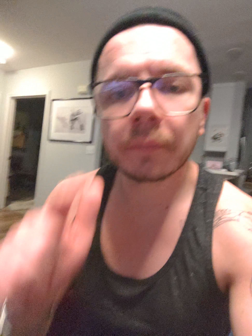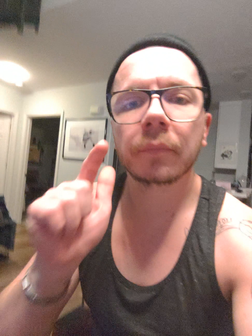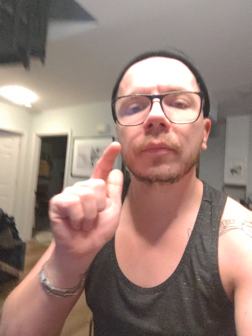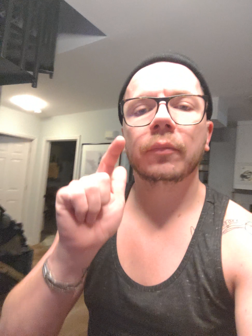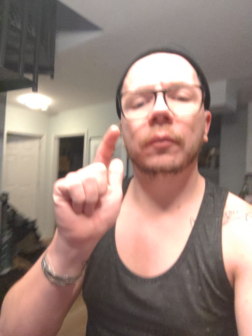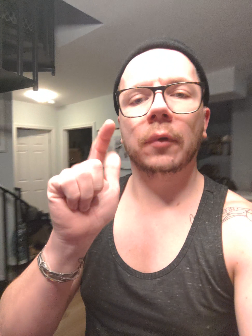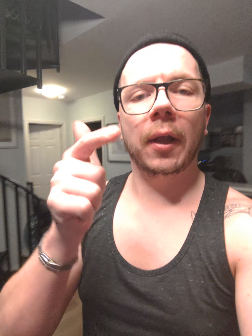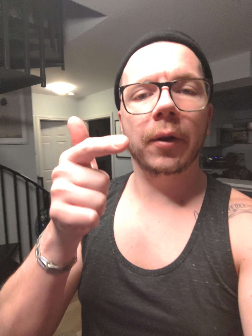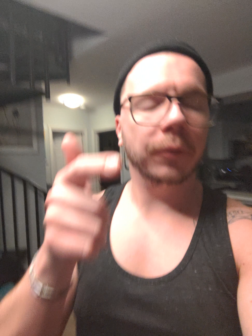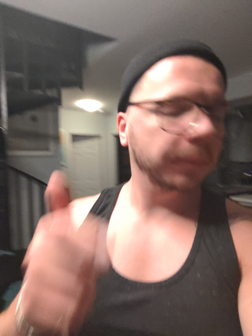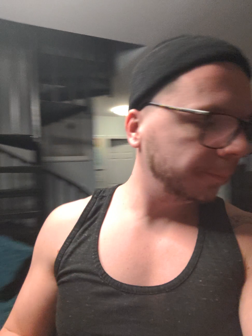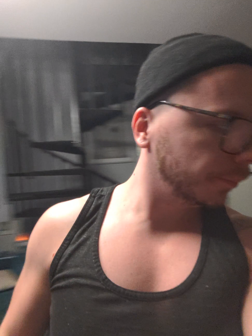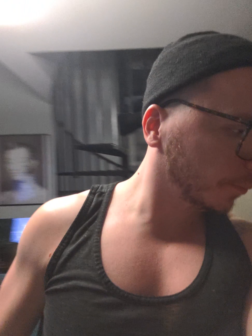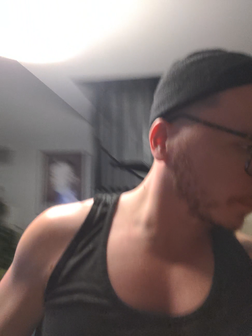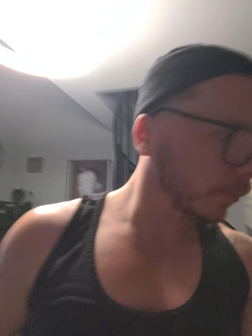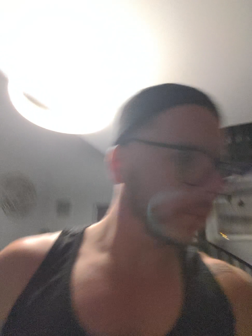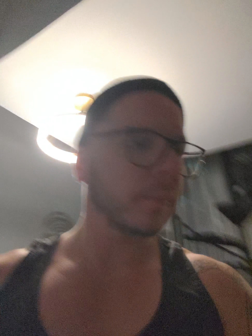later